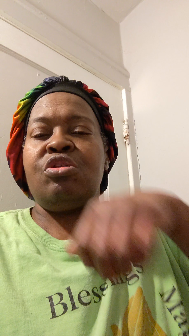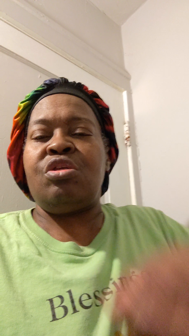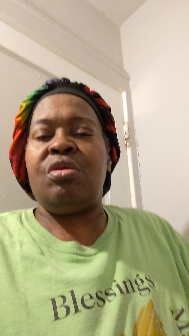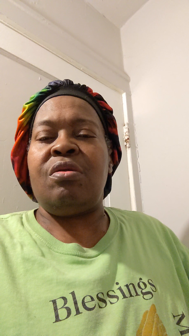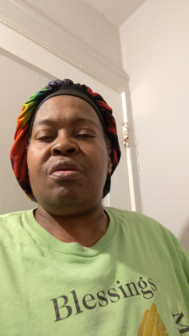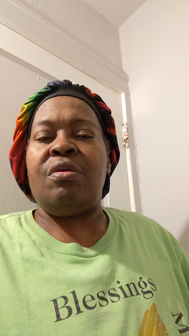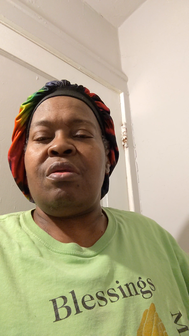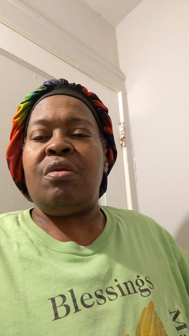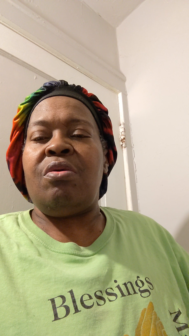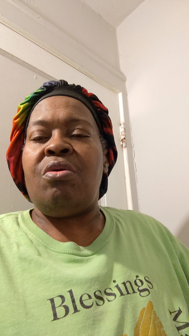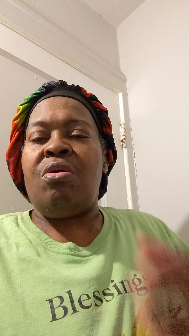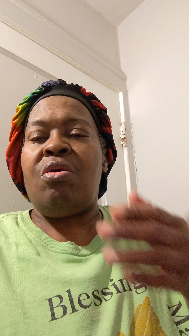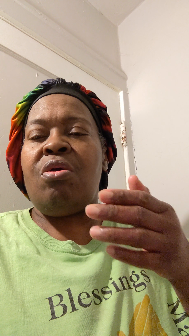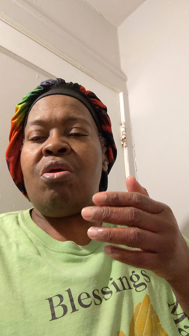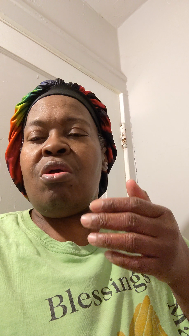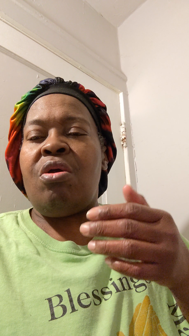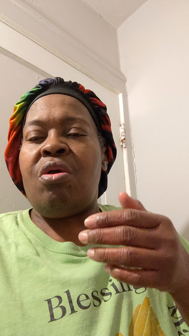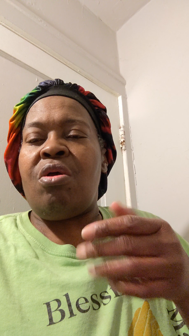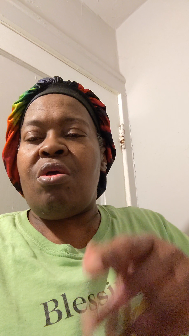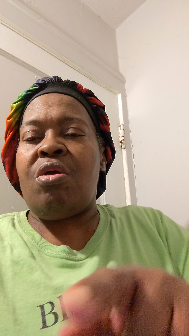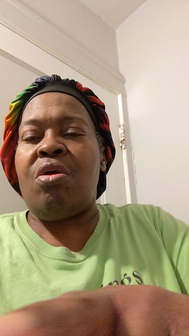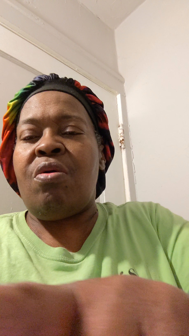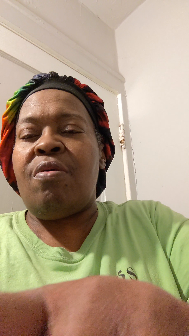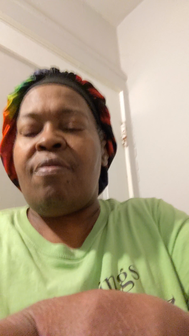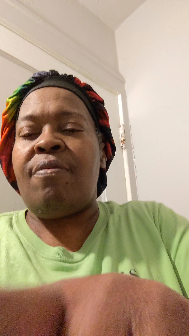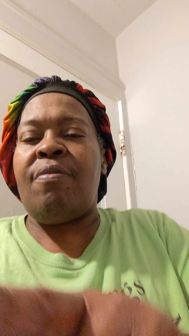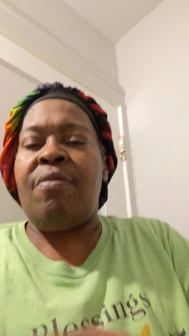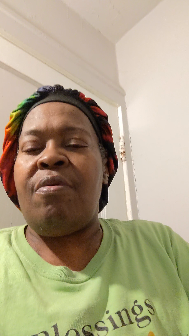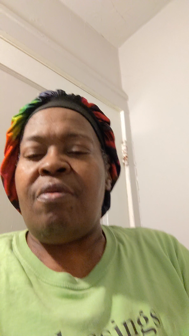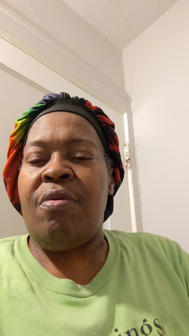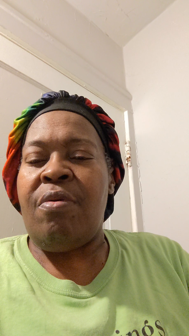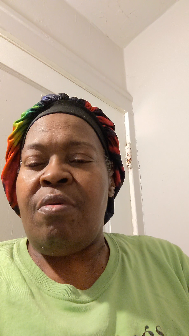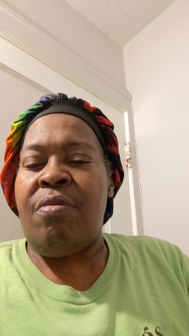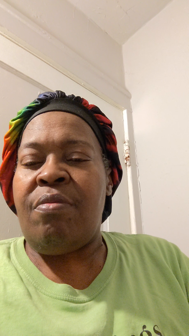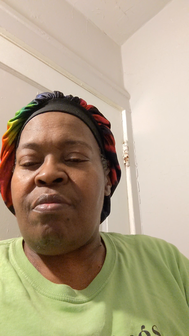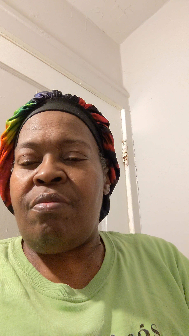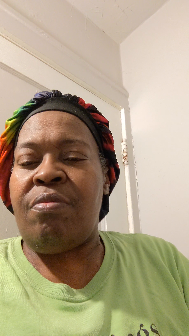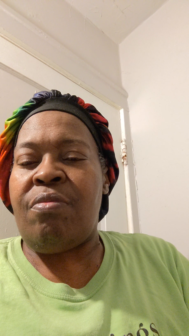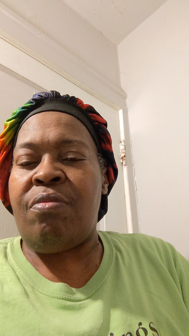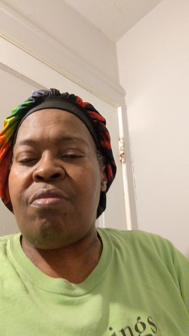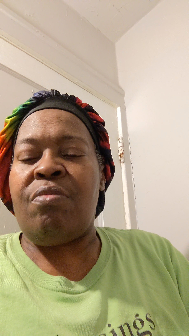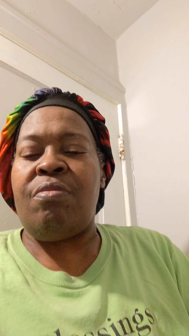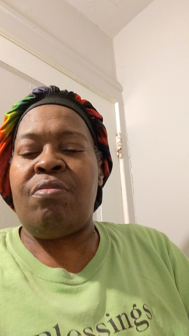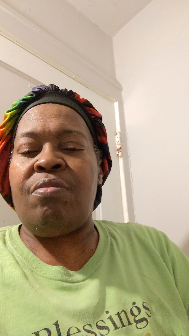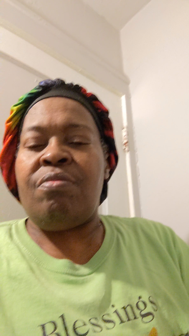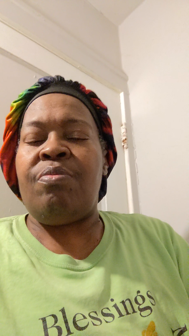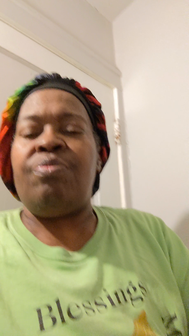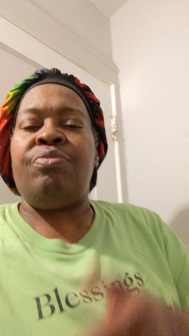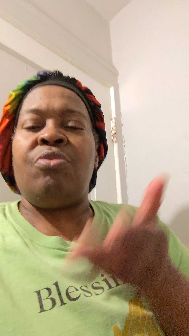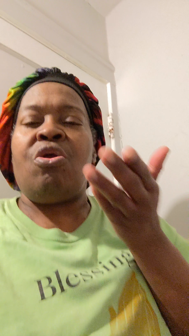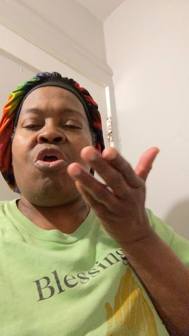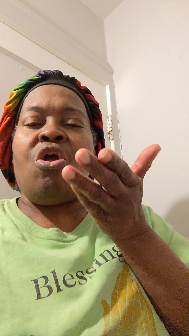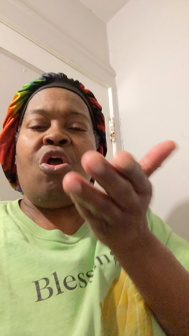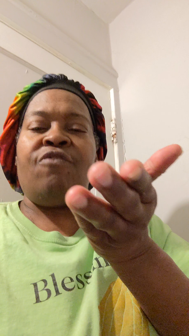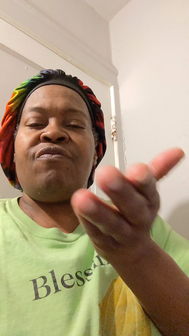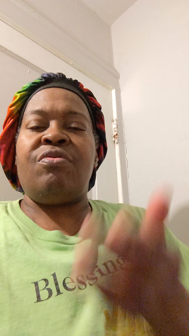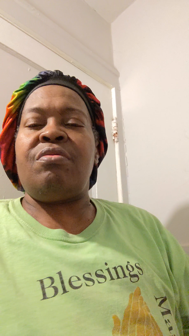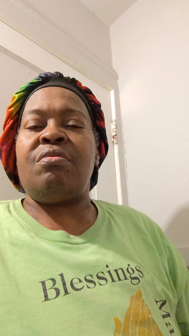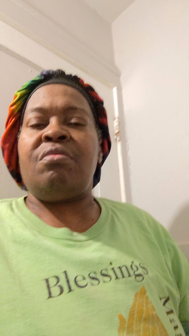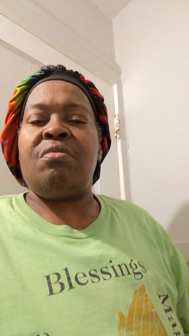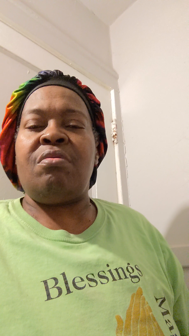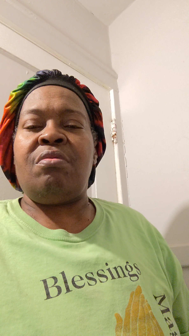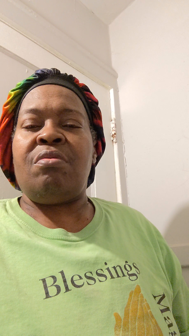oven